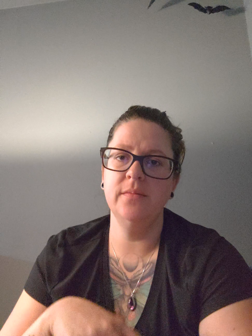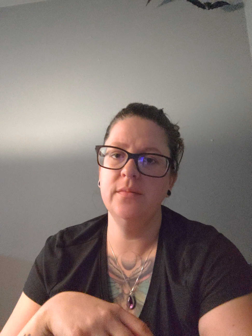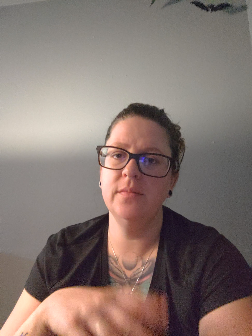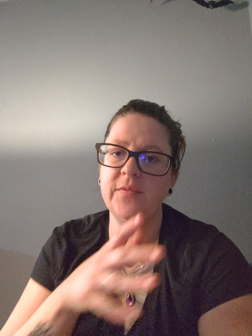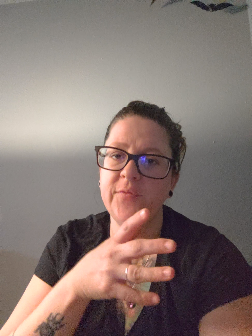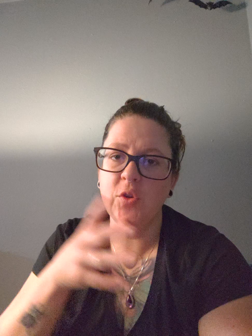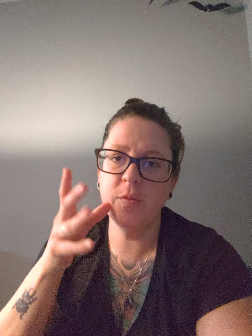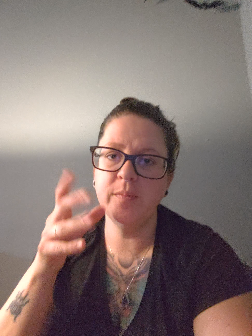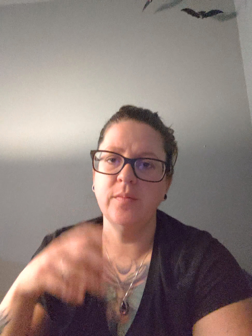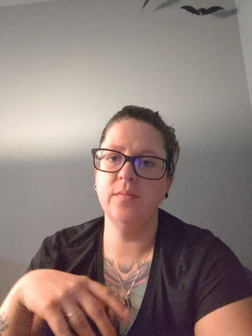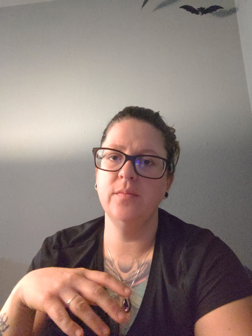farm